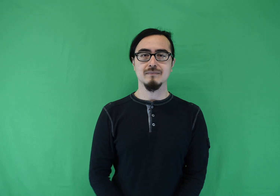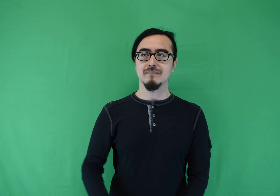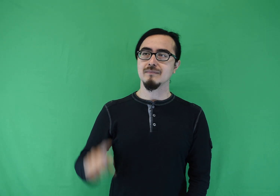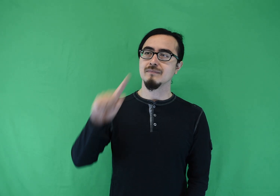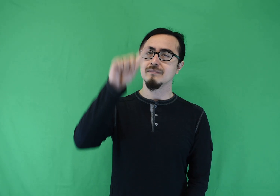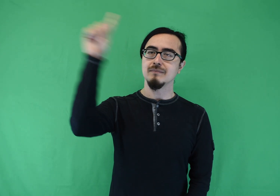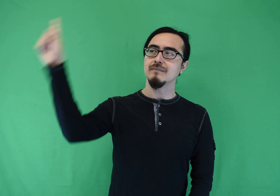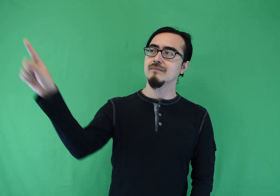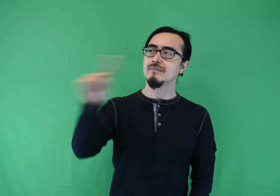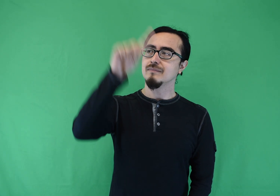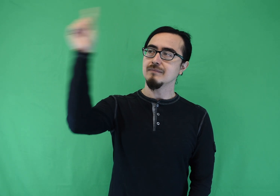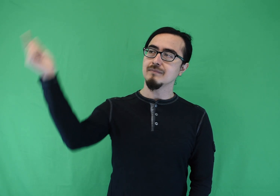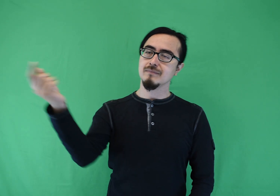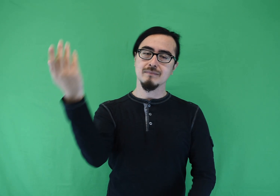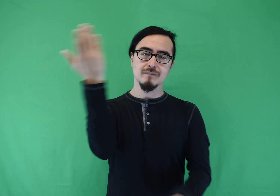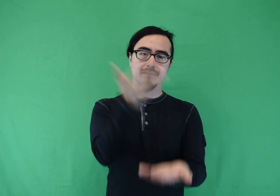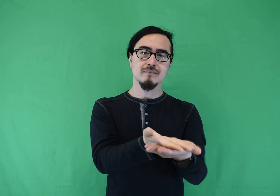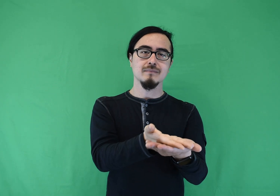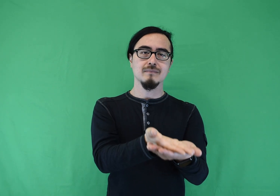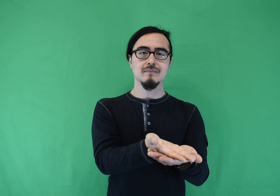desmayar